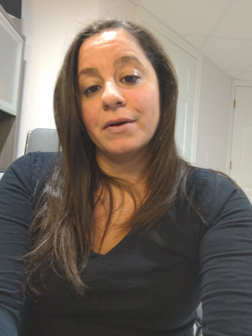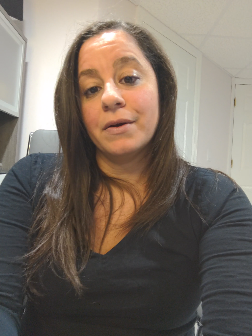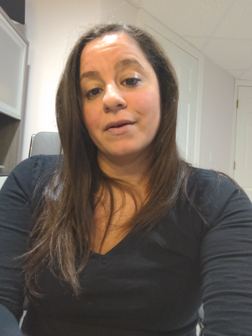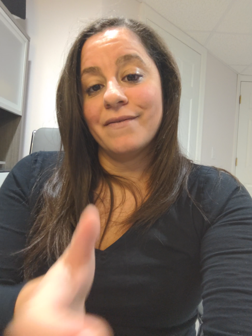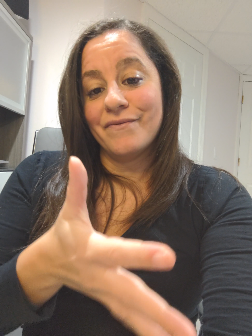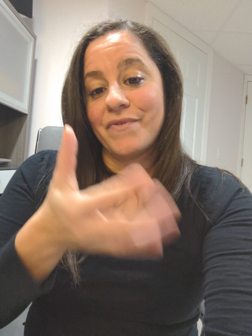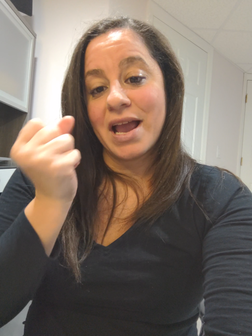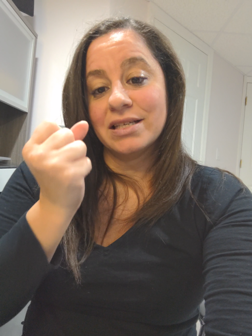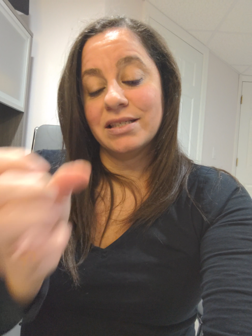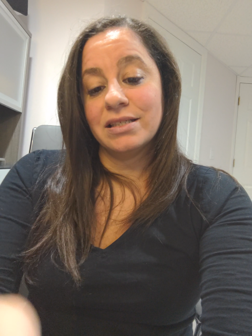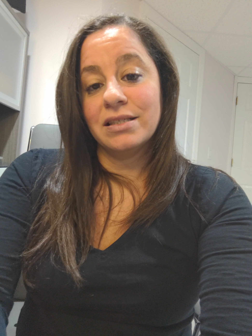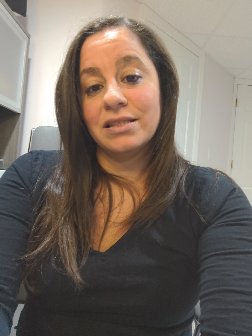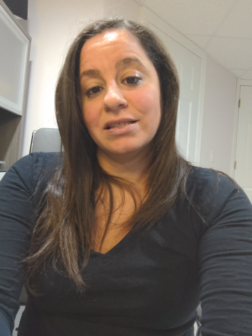fast